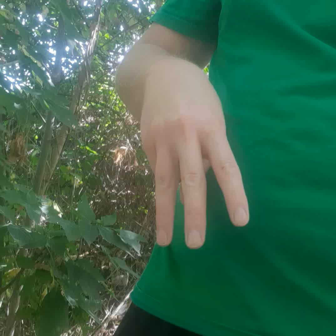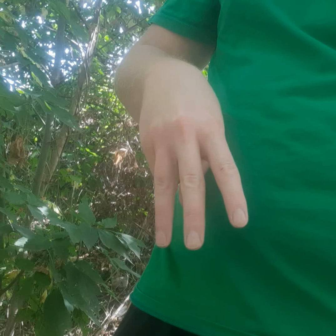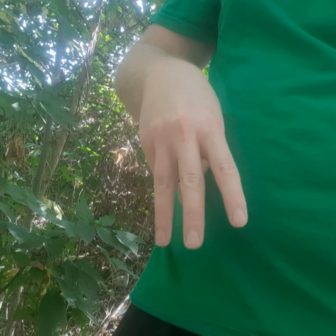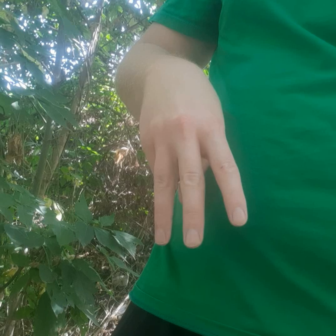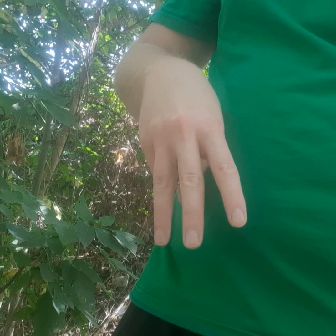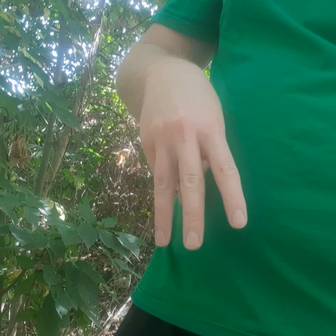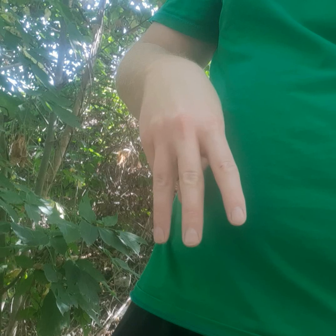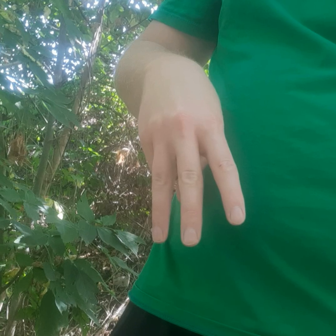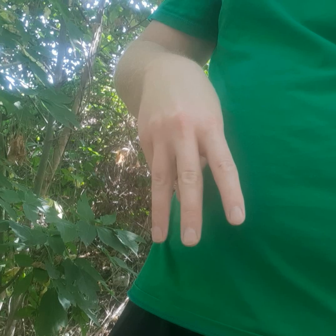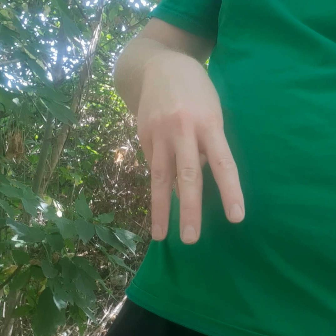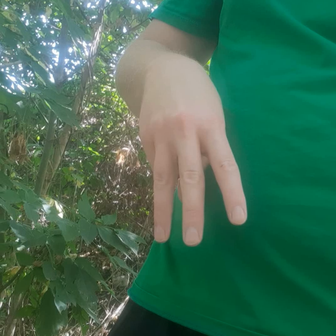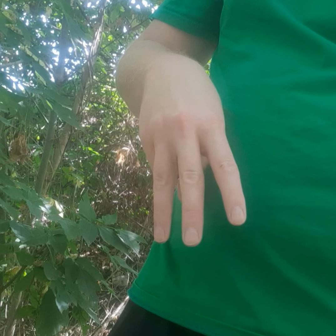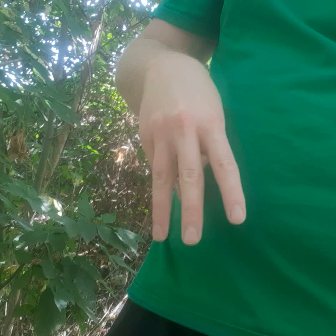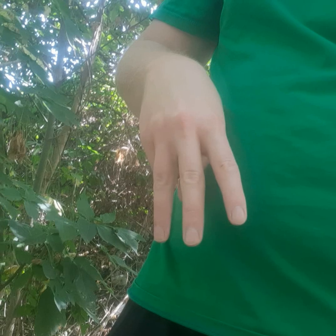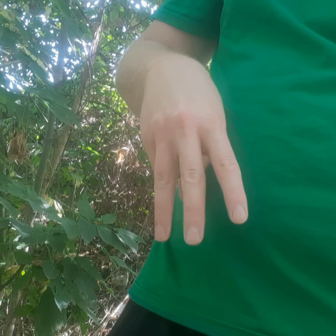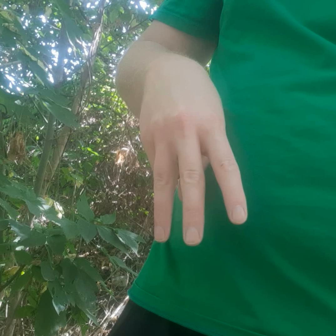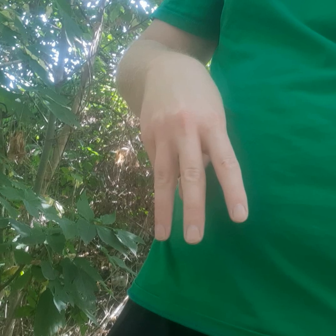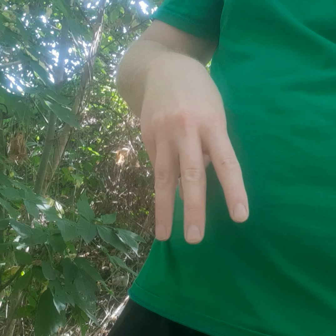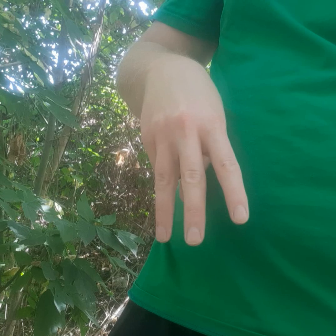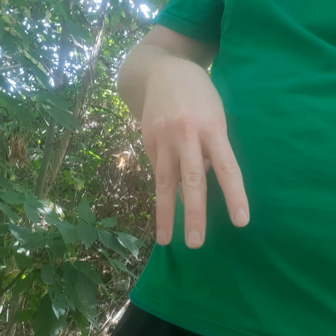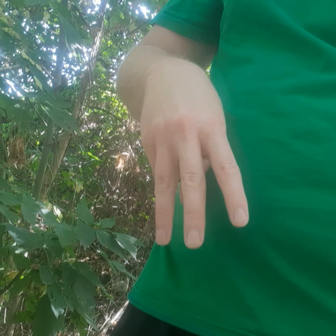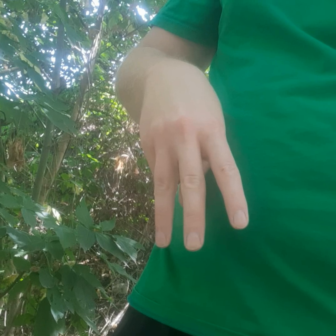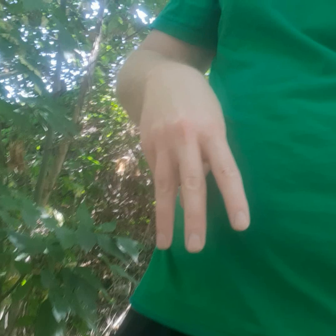М